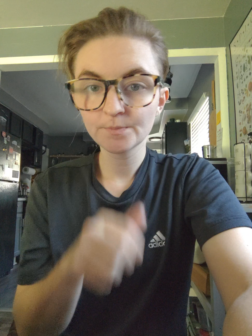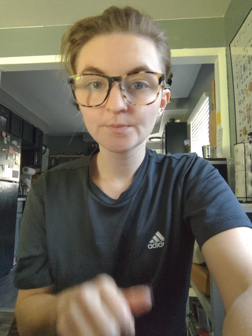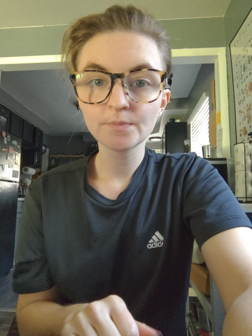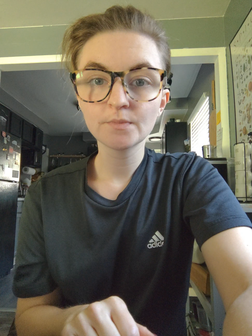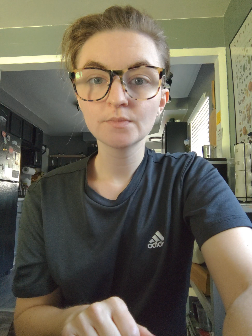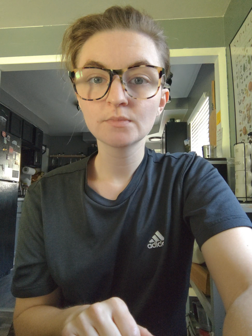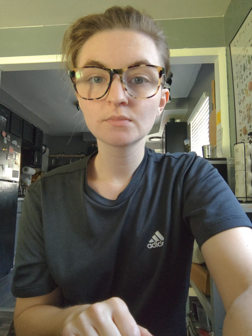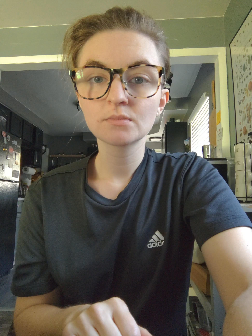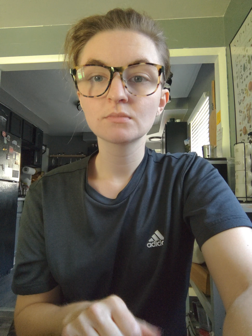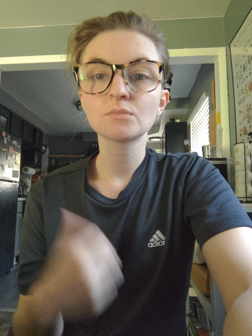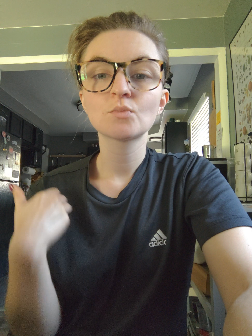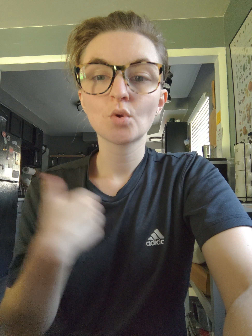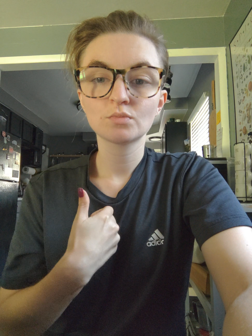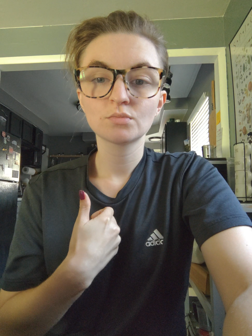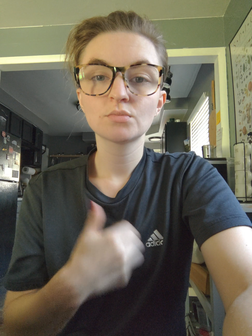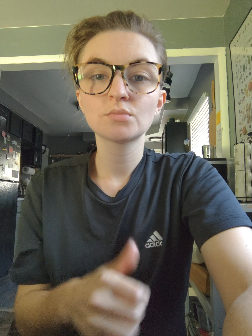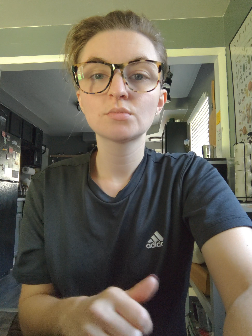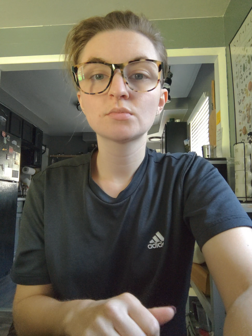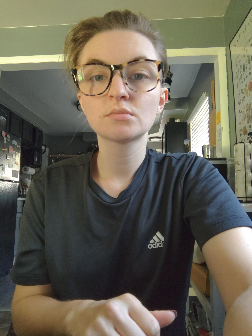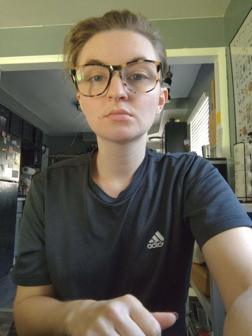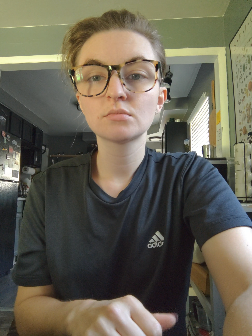coats